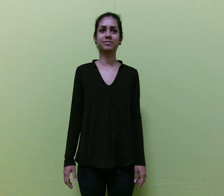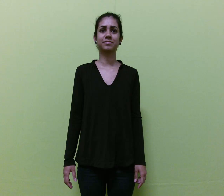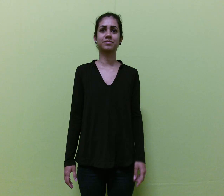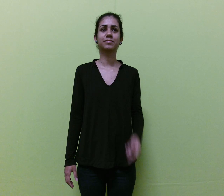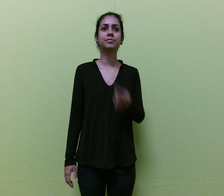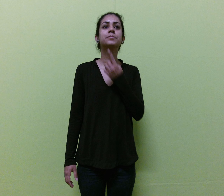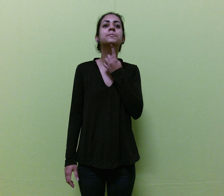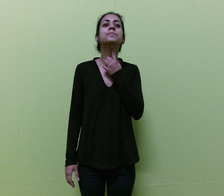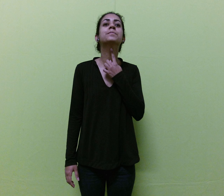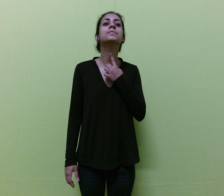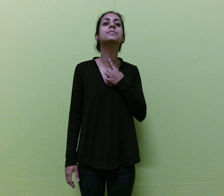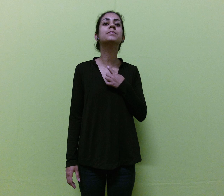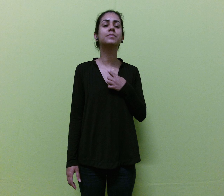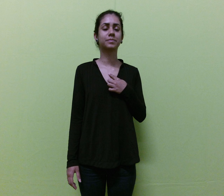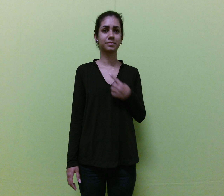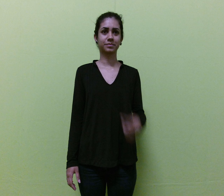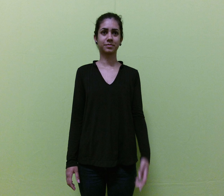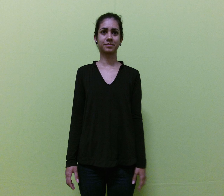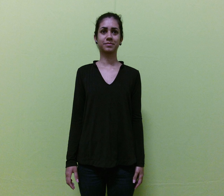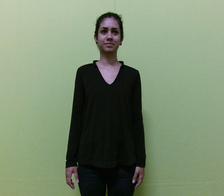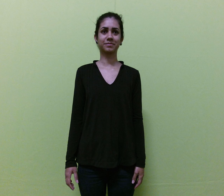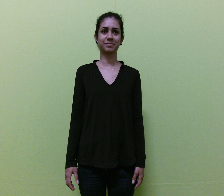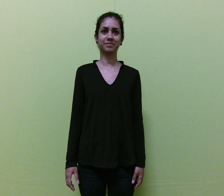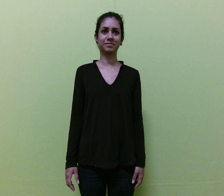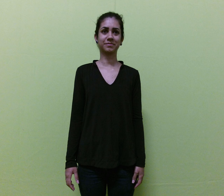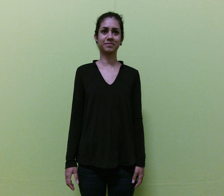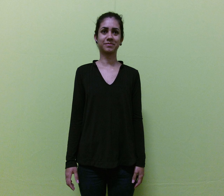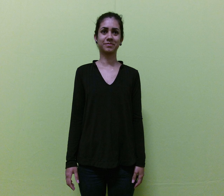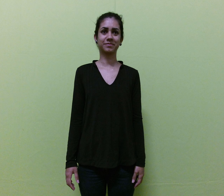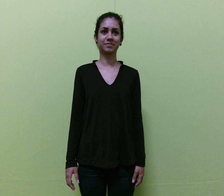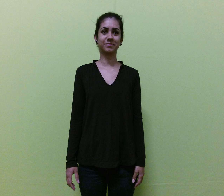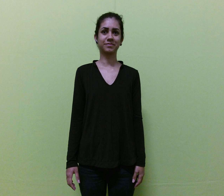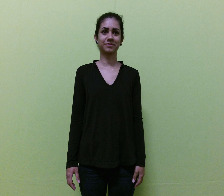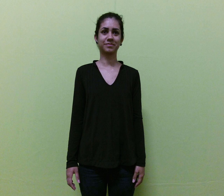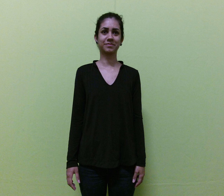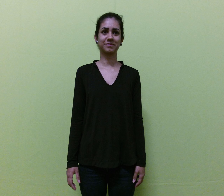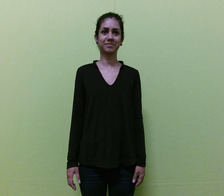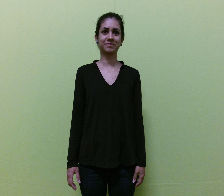vontade